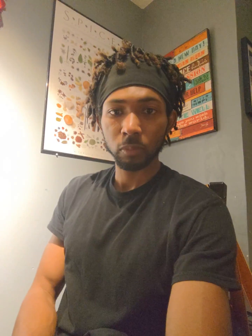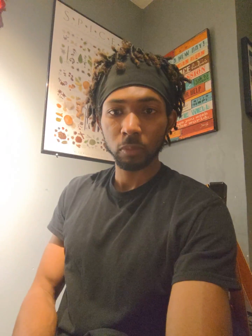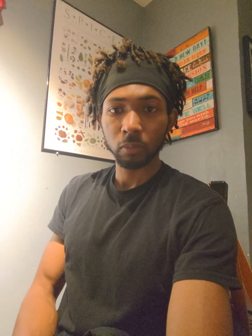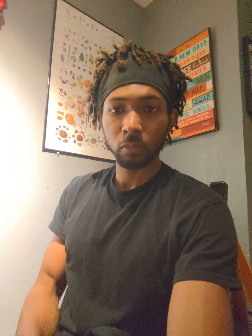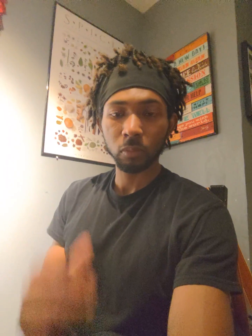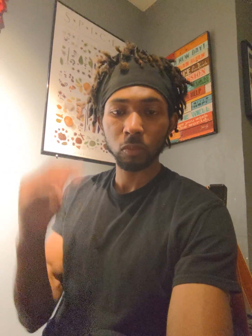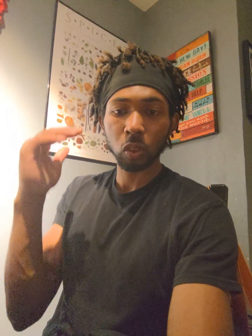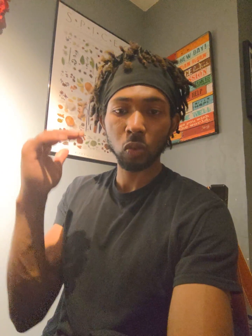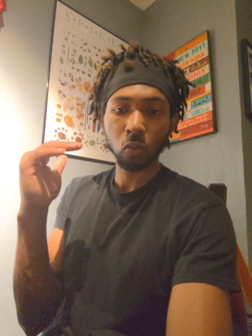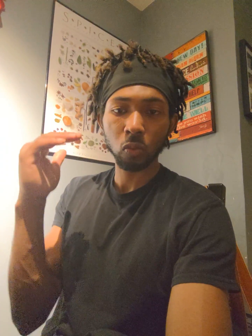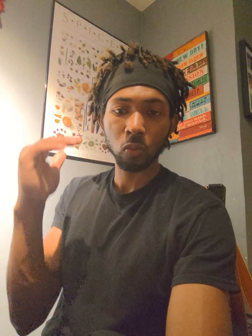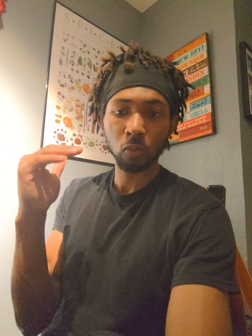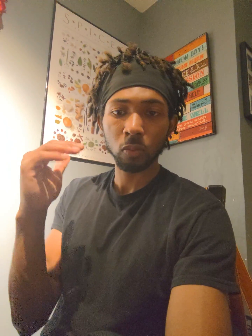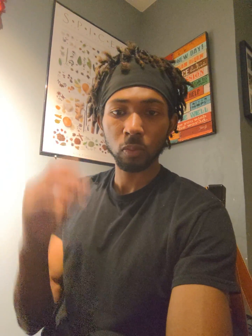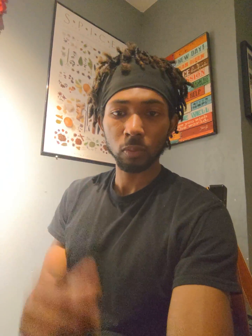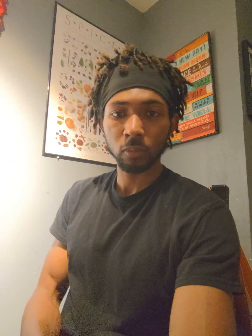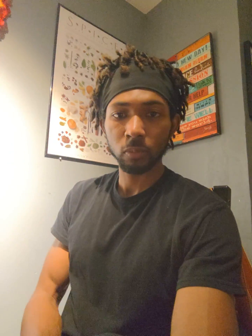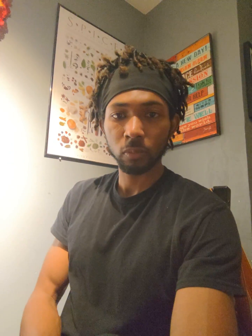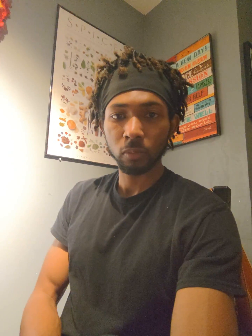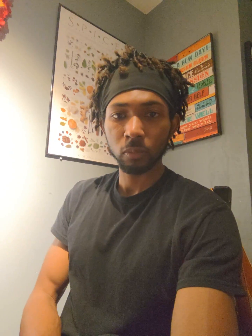short